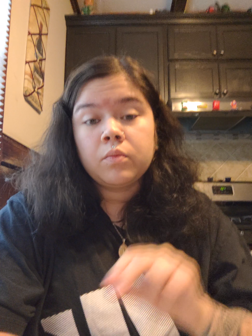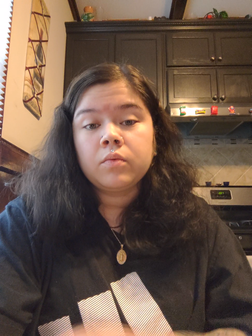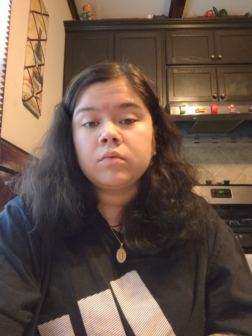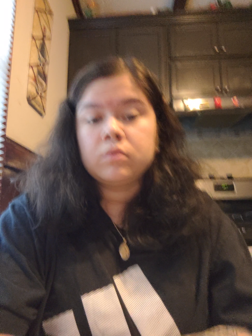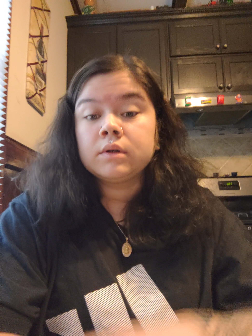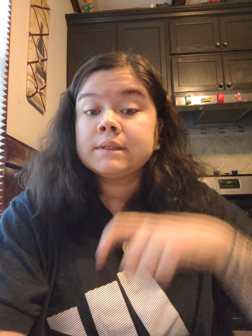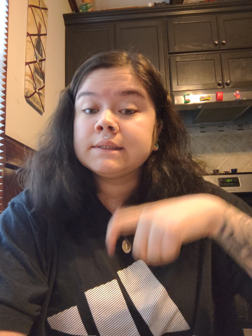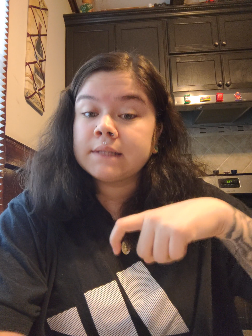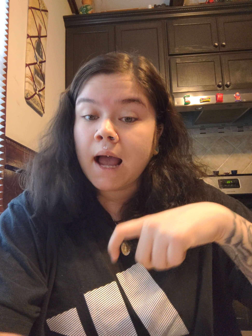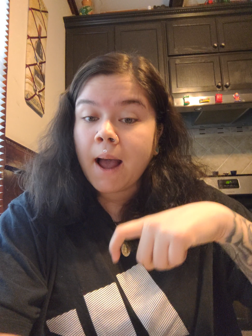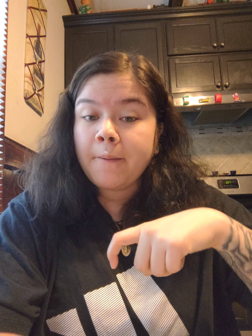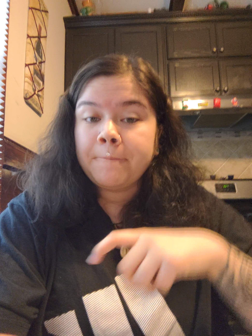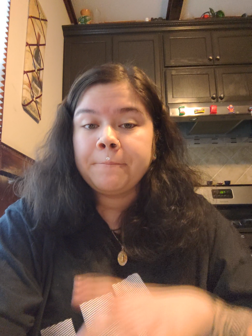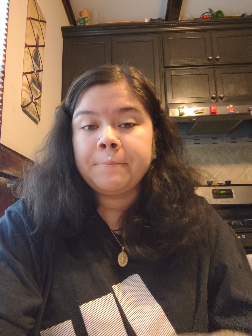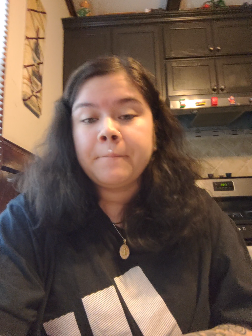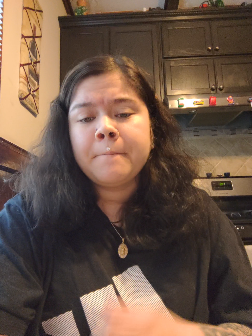time